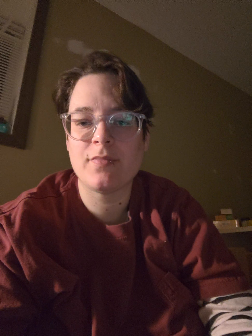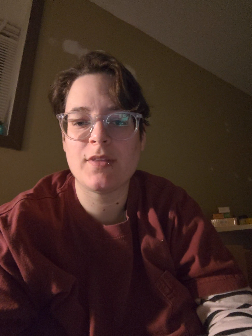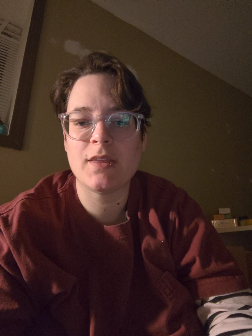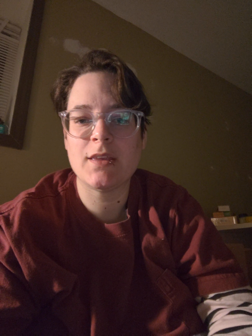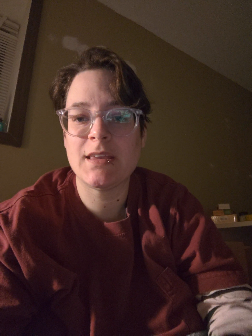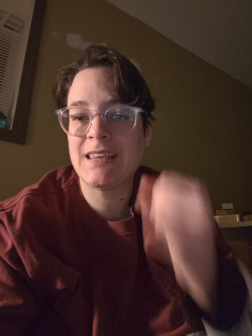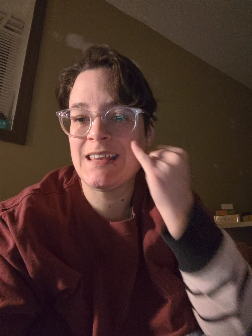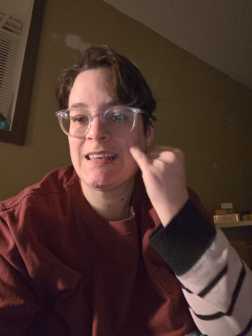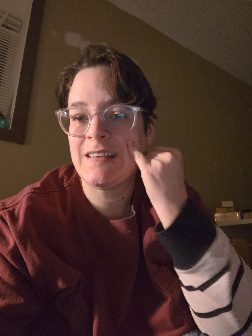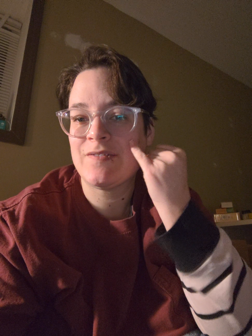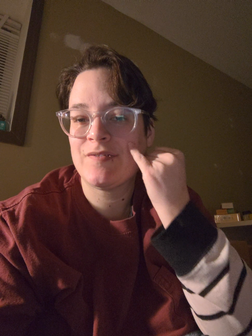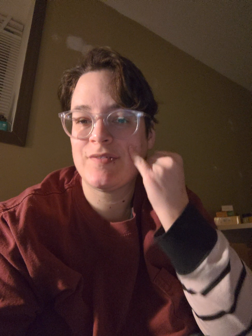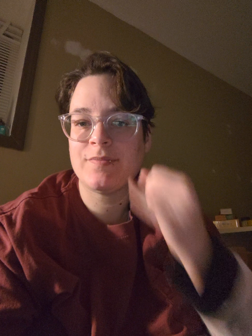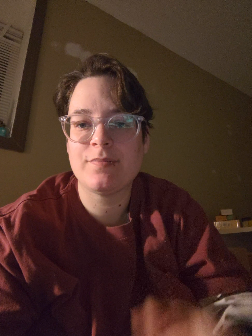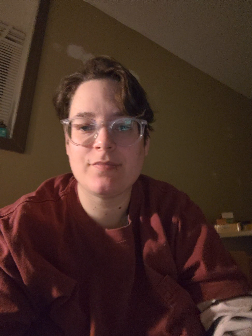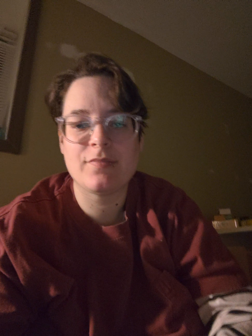if